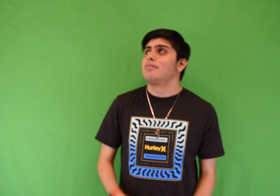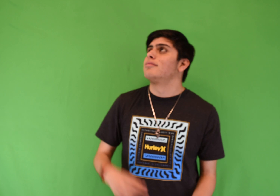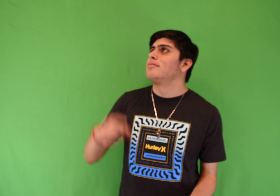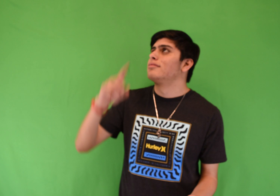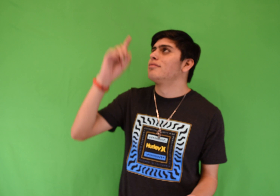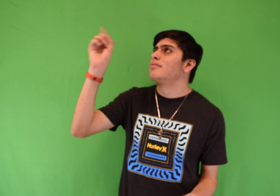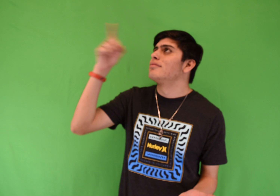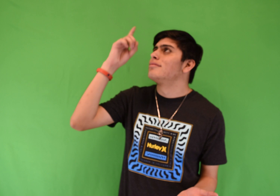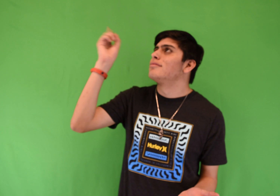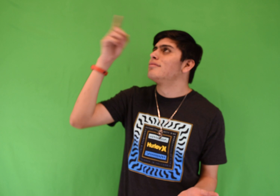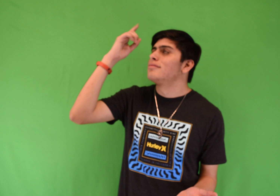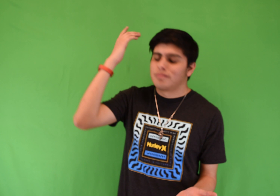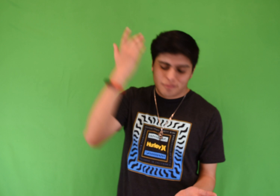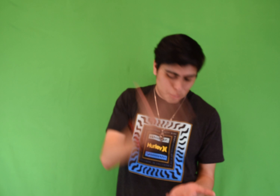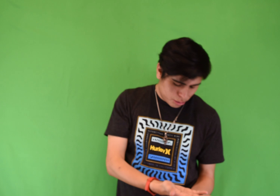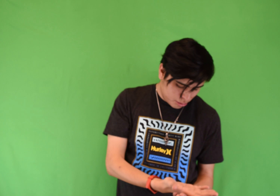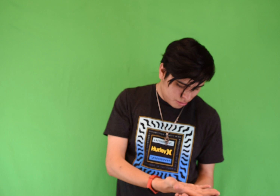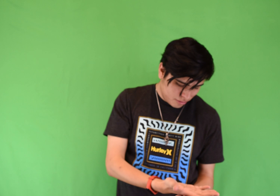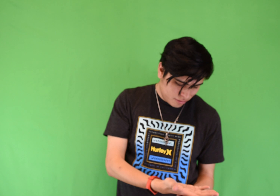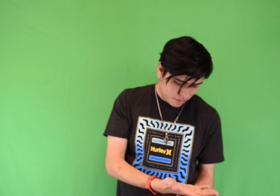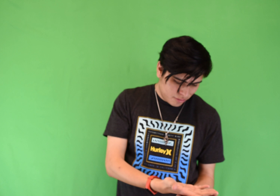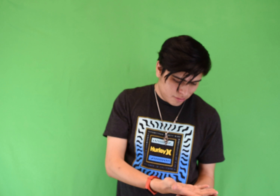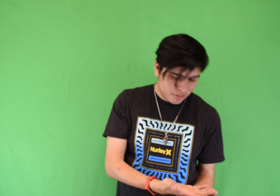desmayar